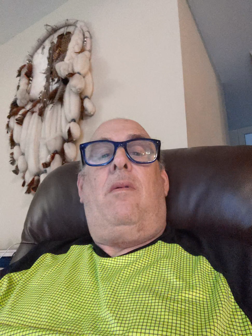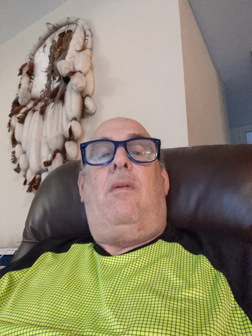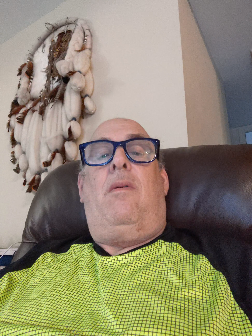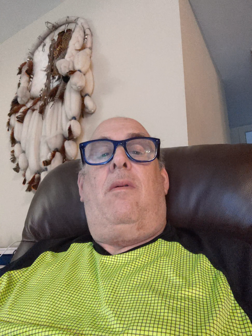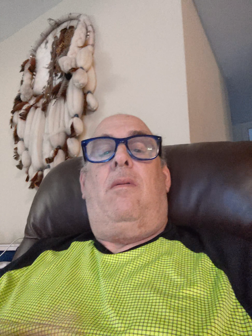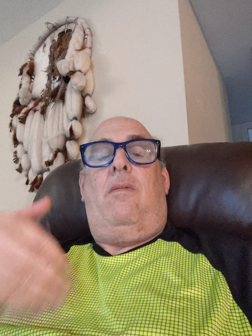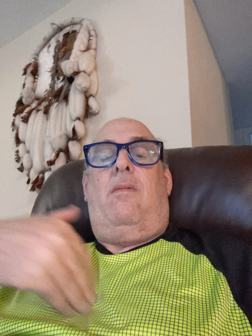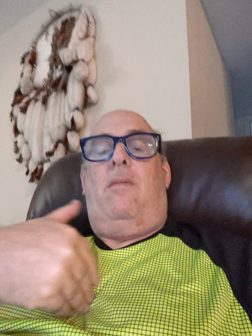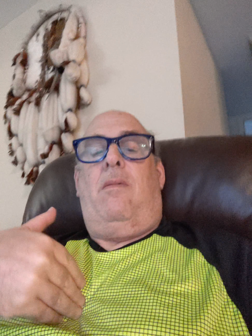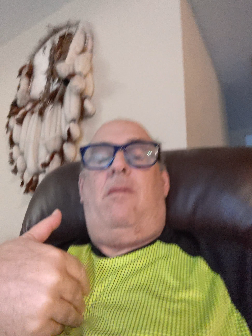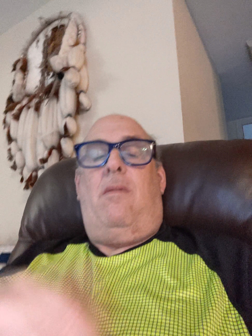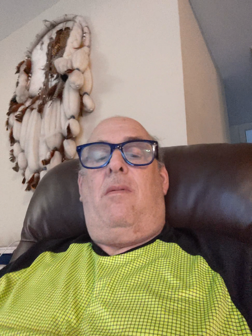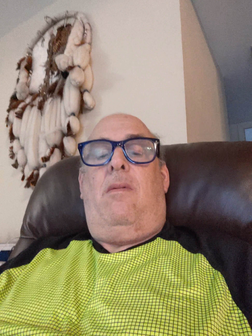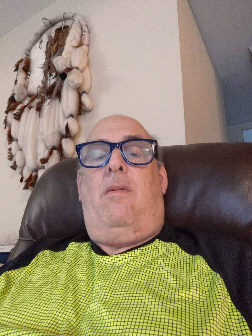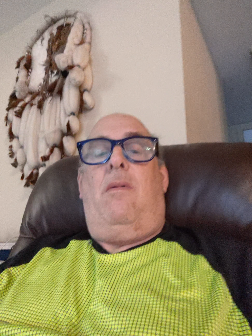animal